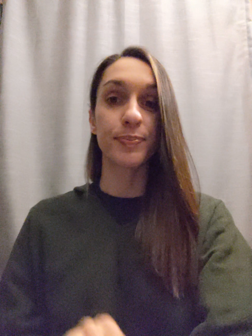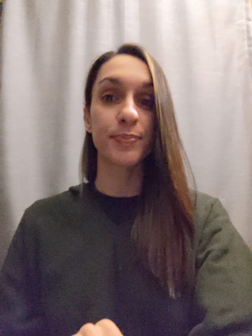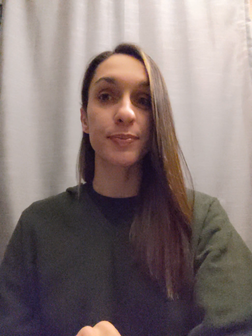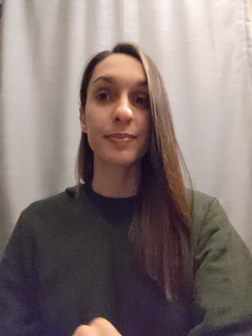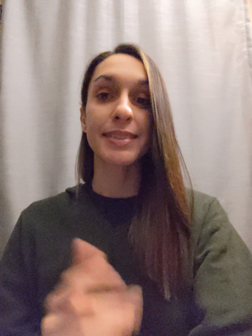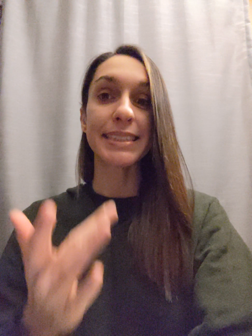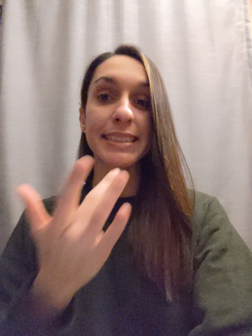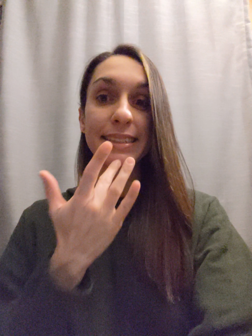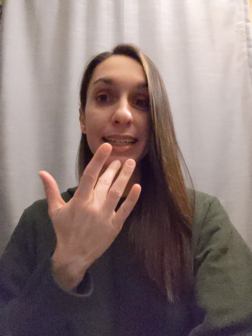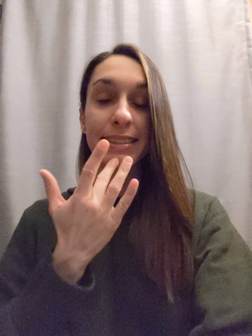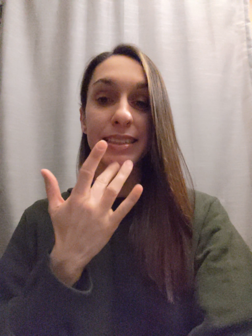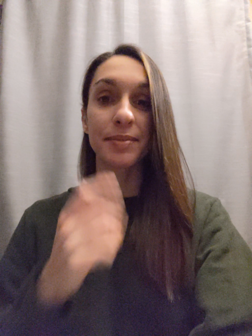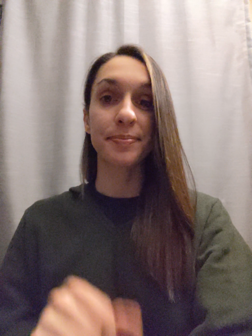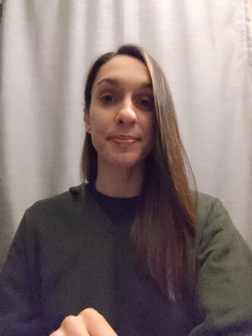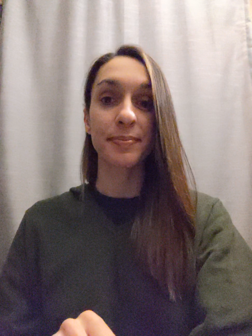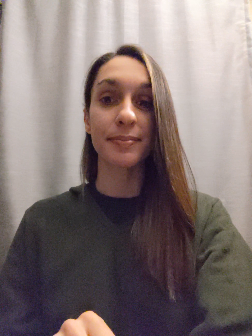taste